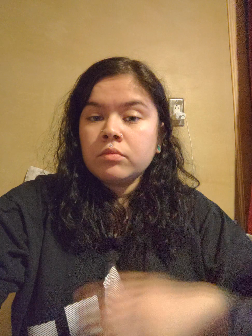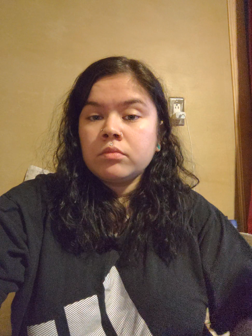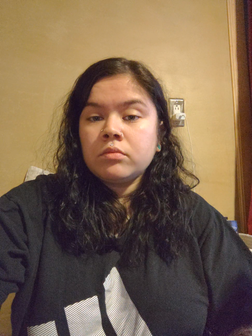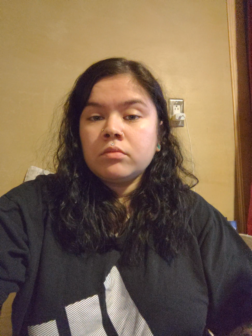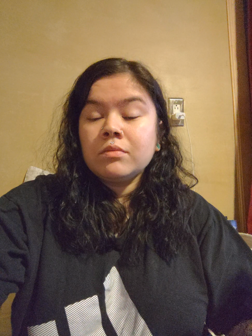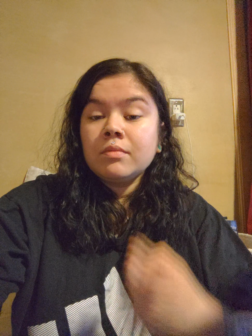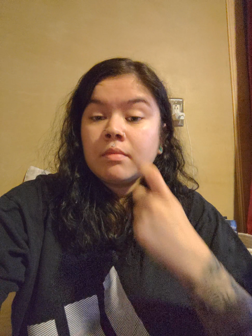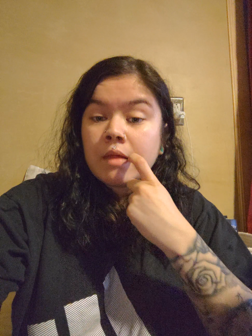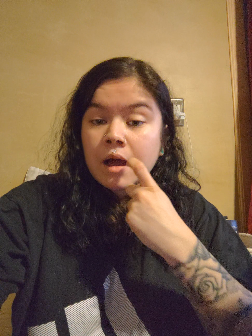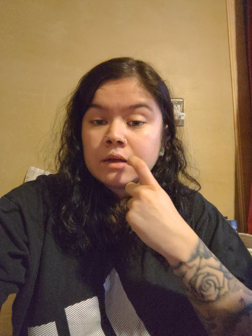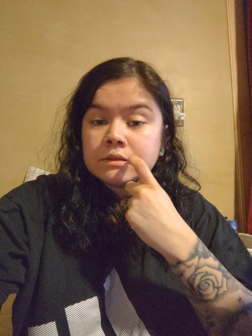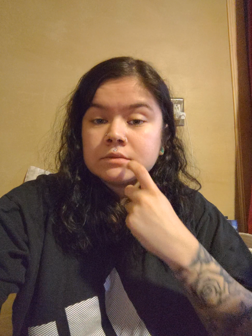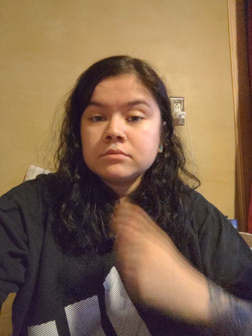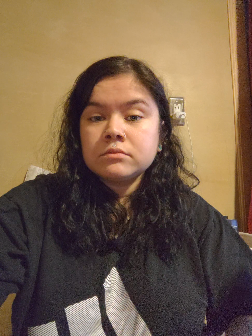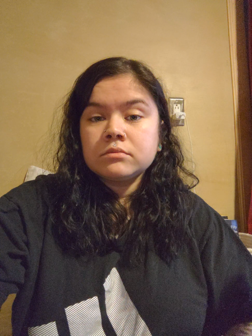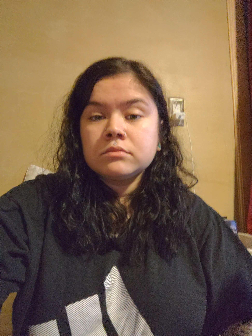window